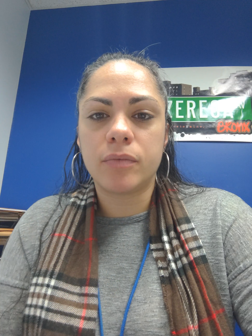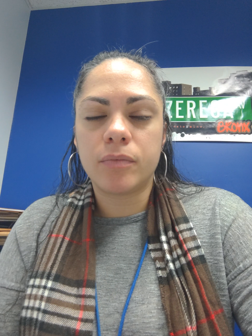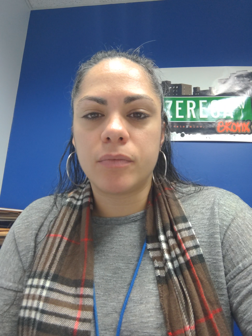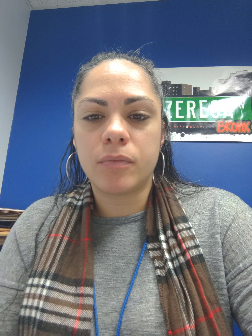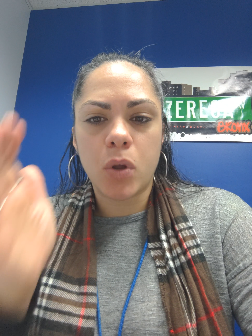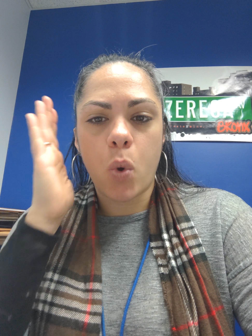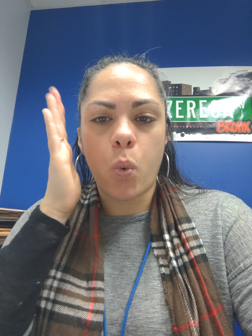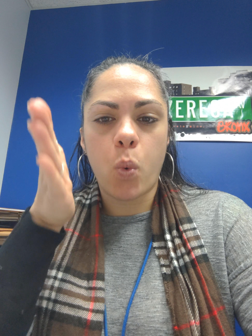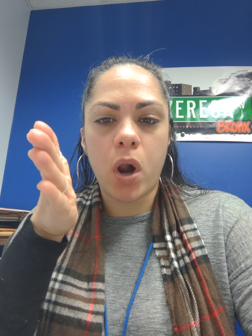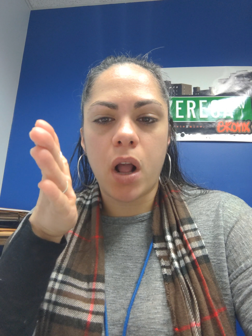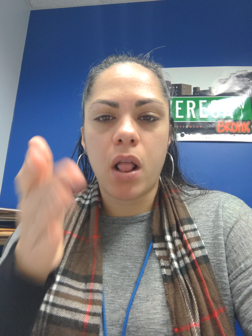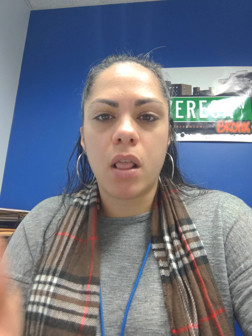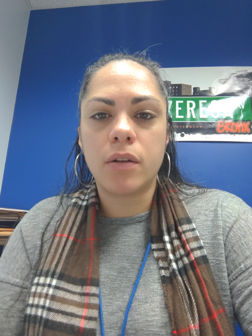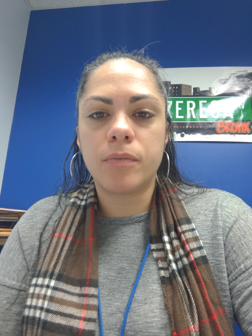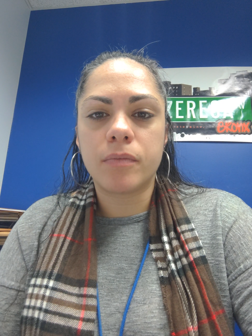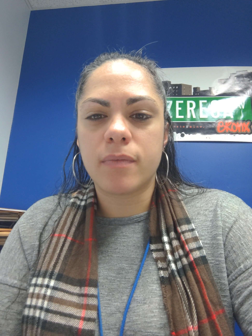will